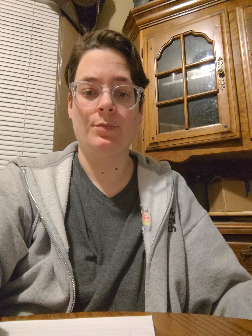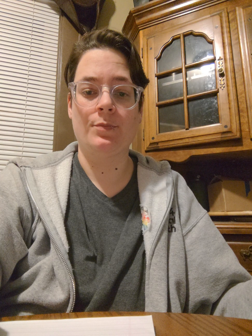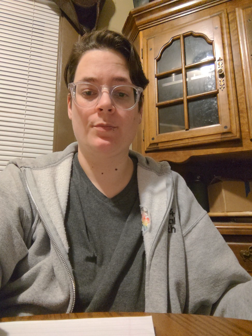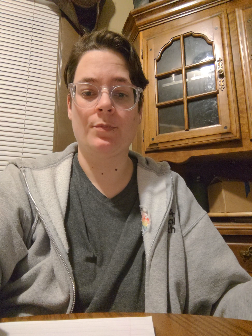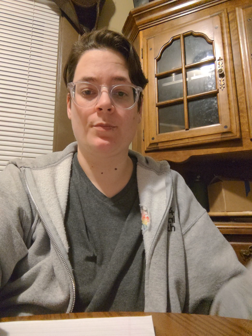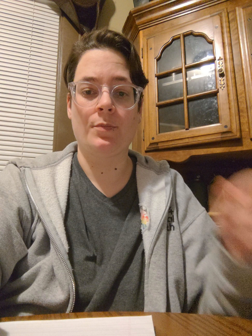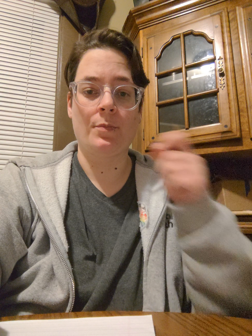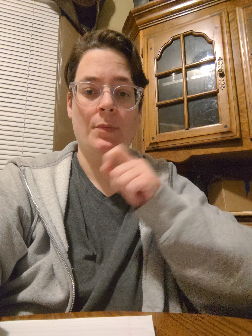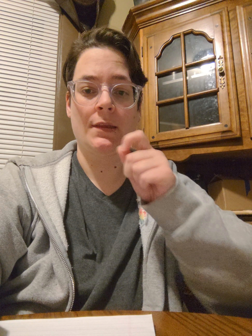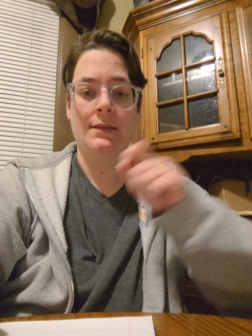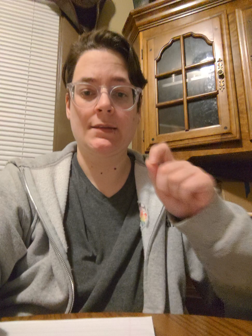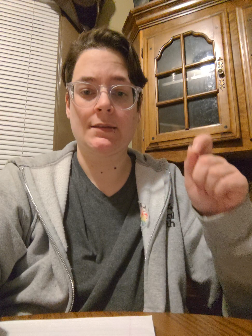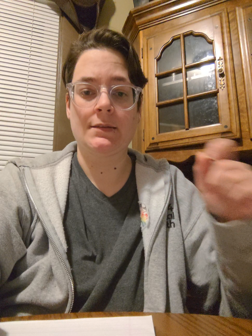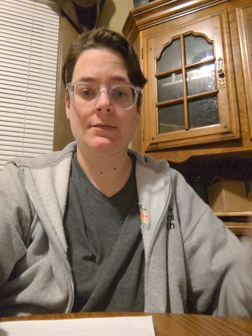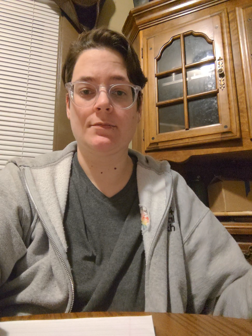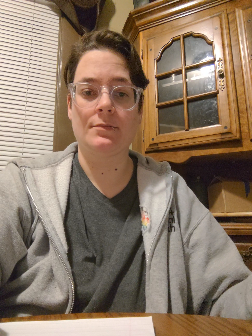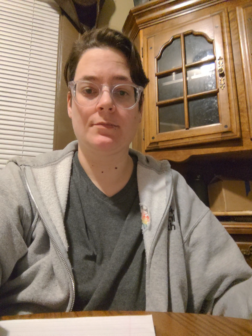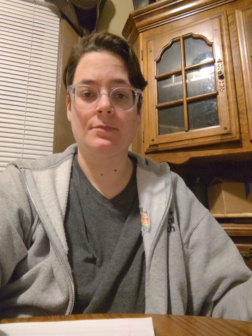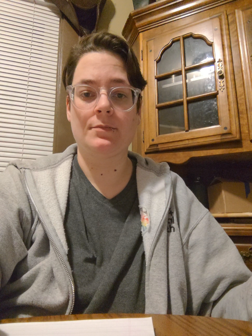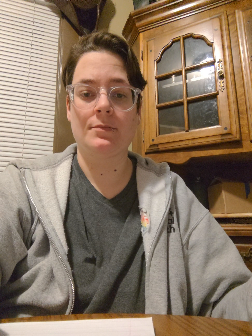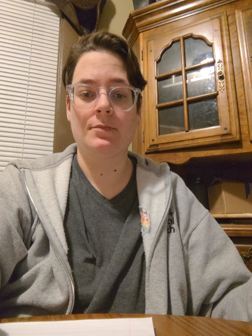pen